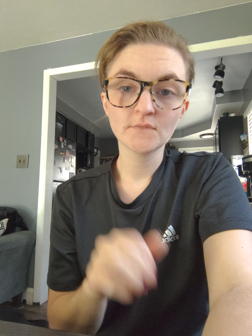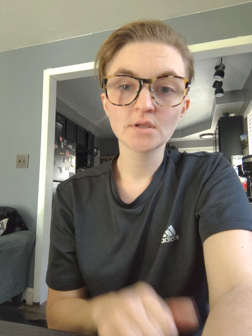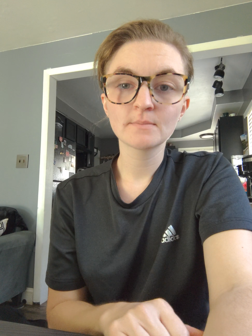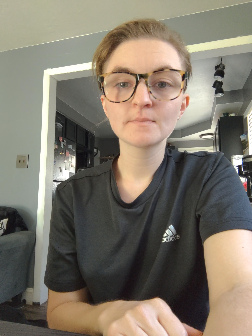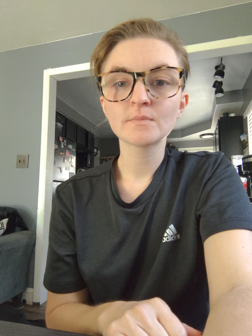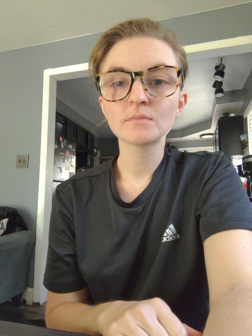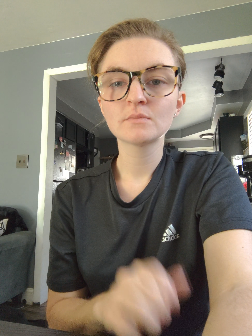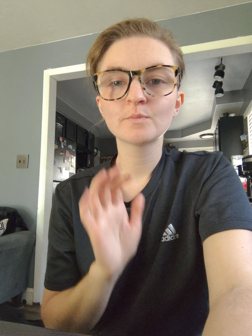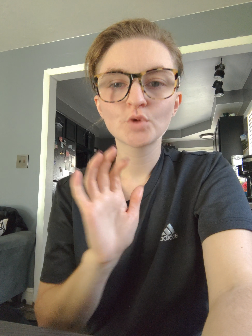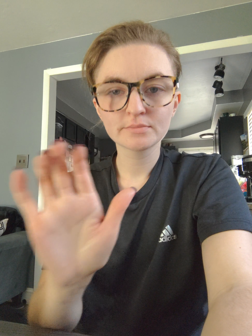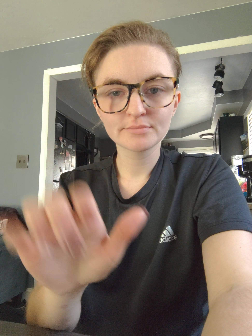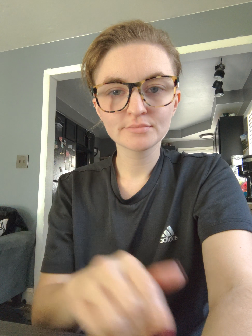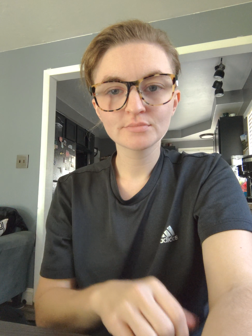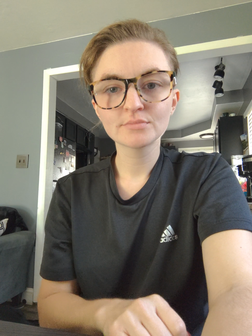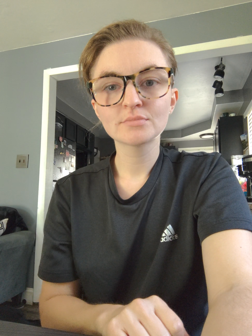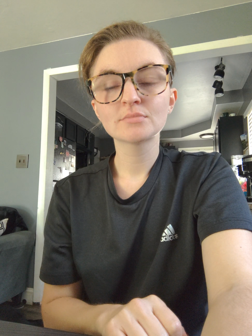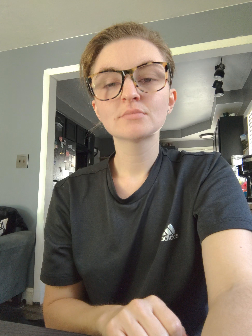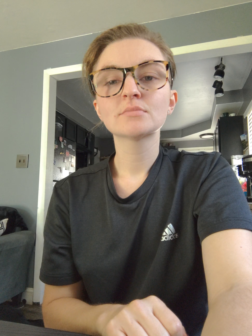push